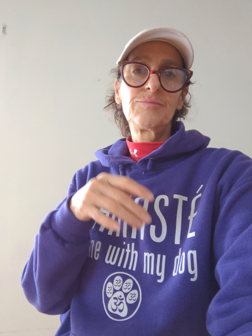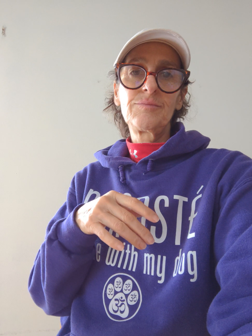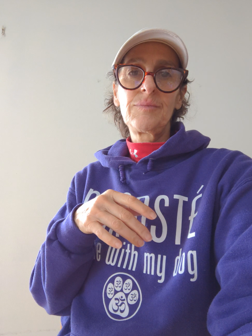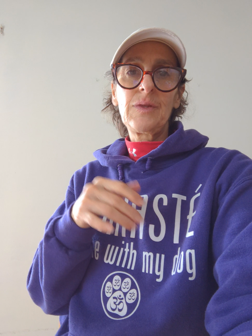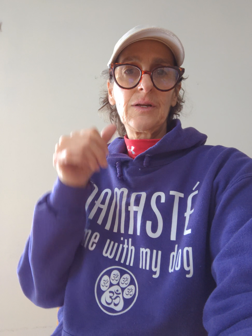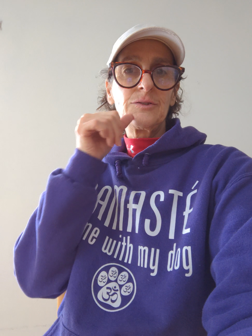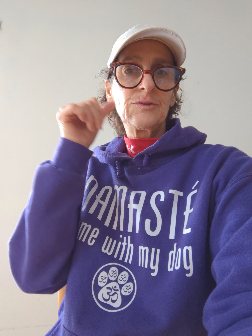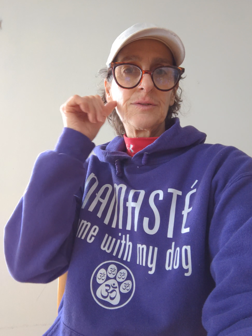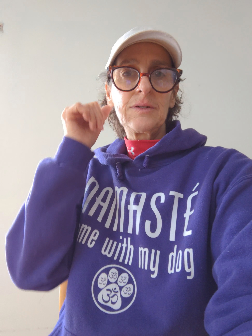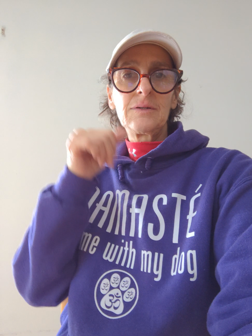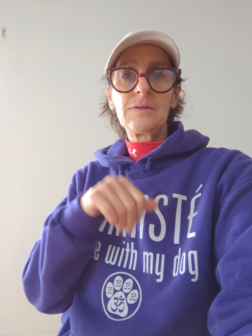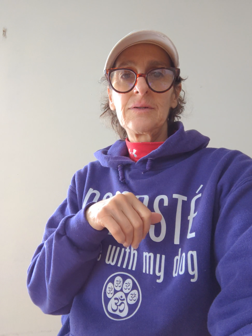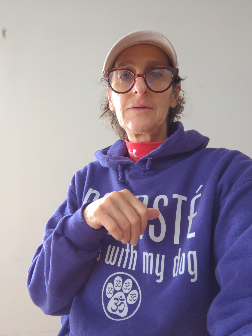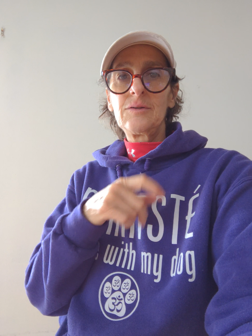yesterday